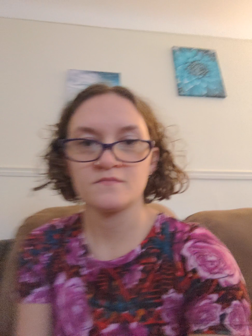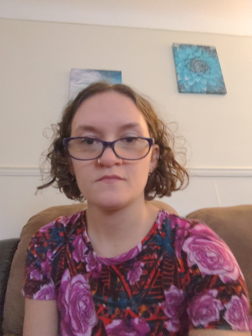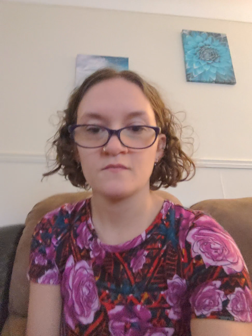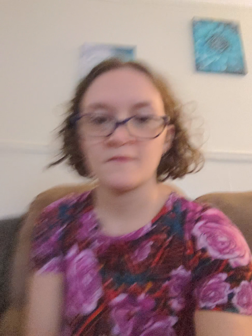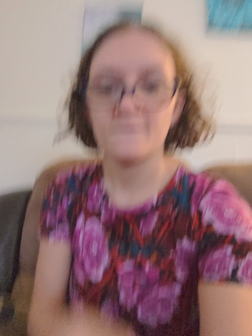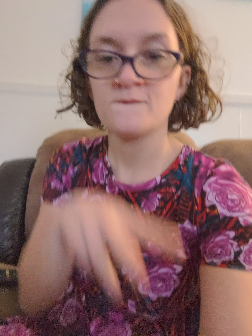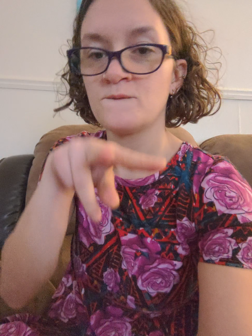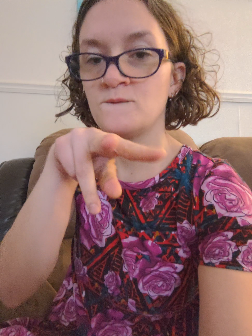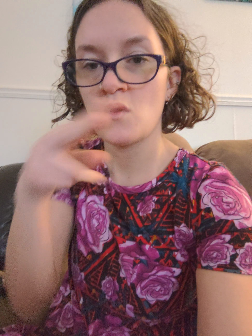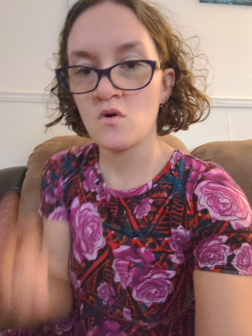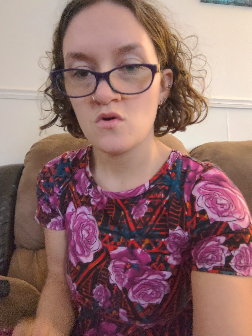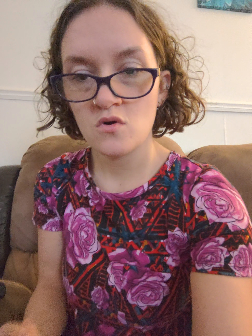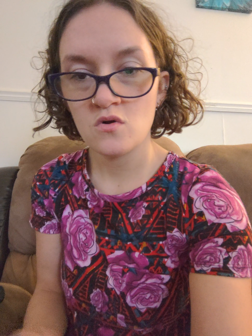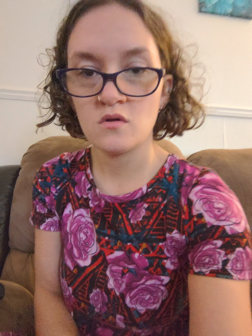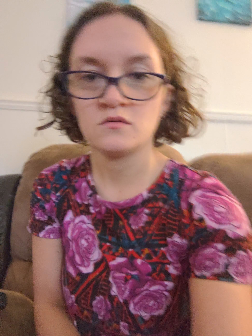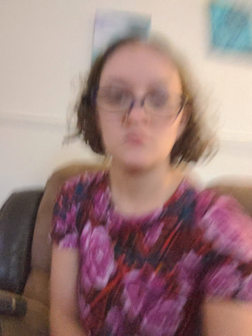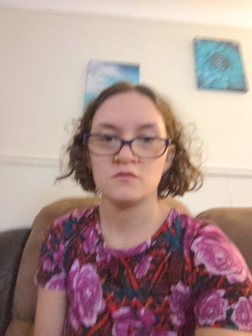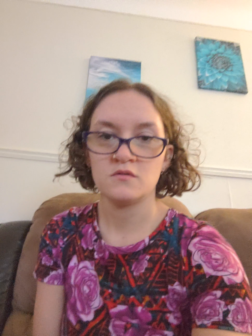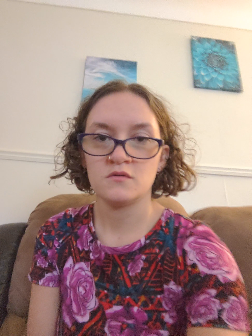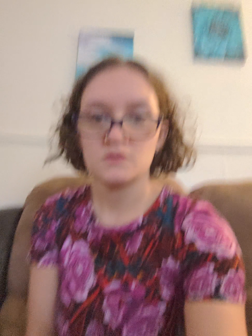fall